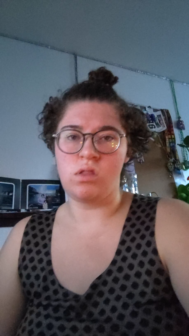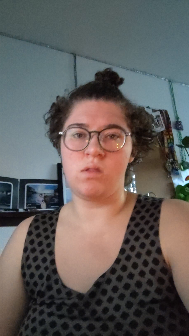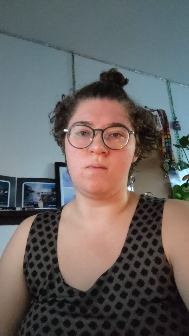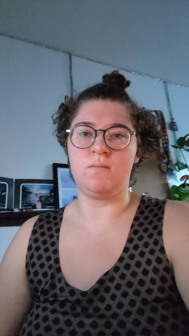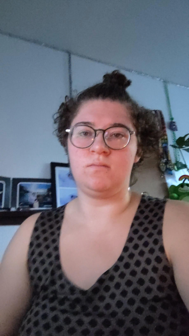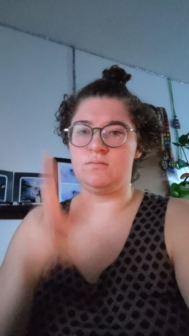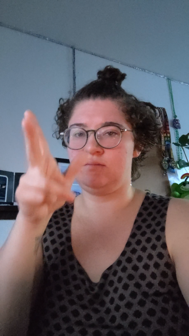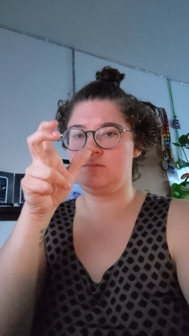ant